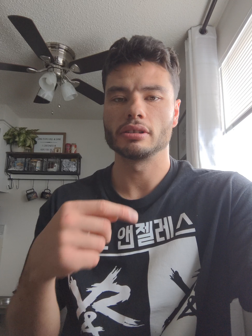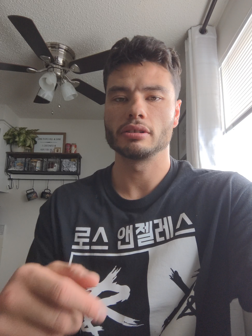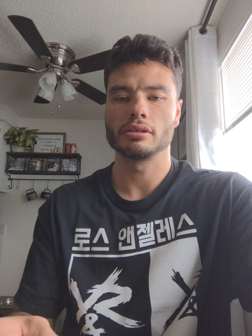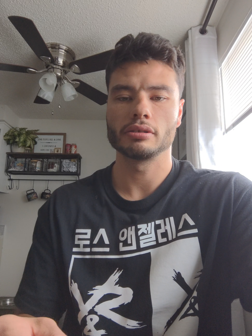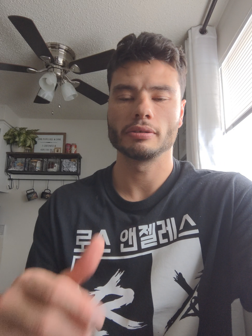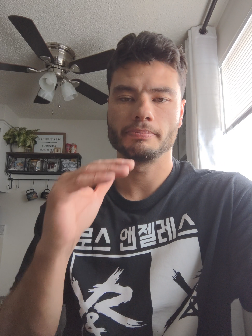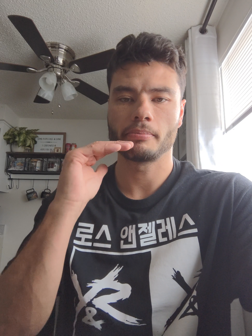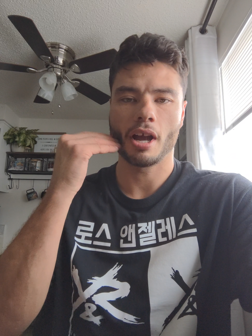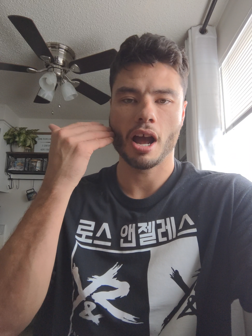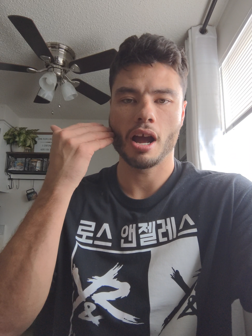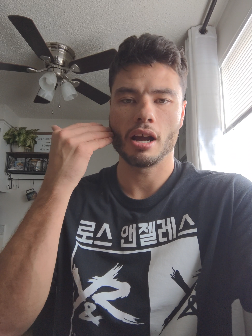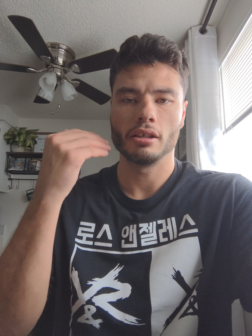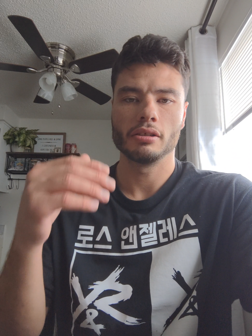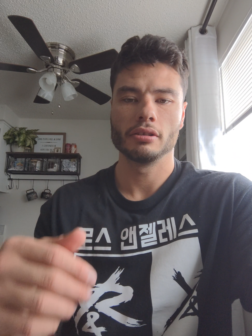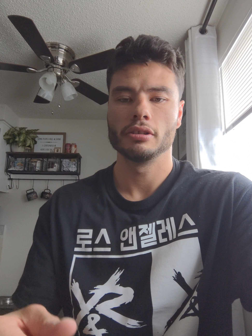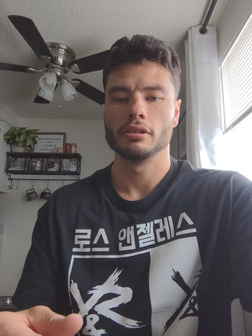smile